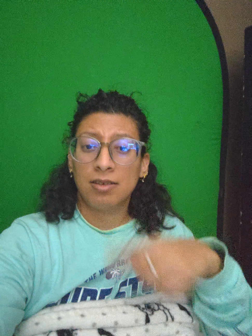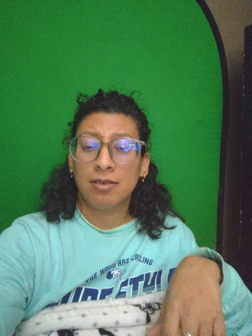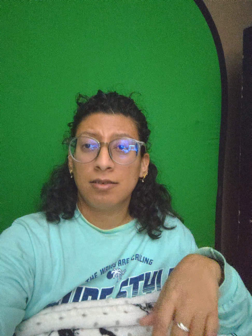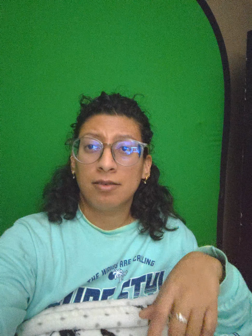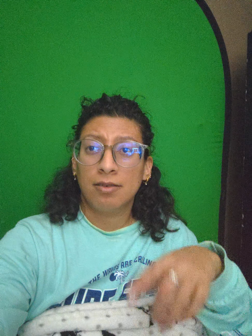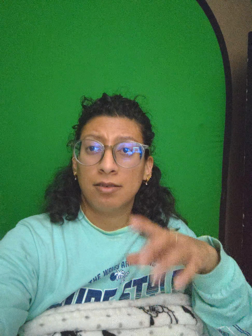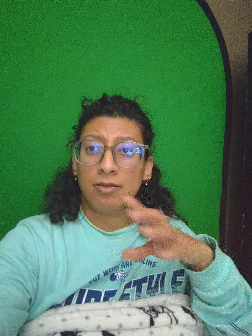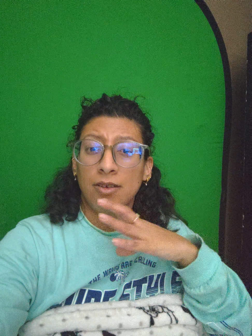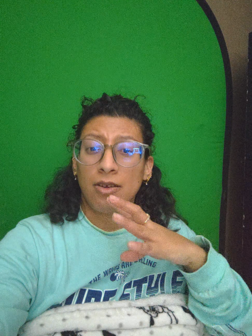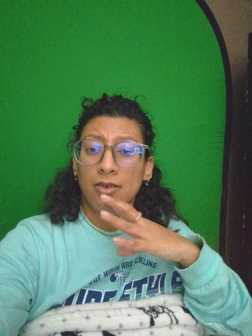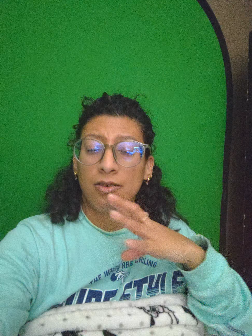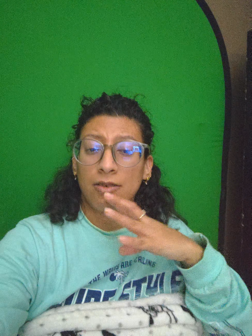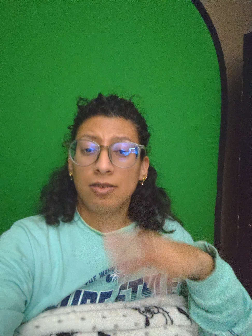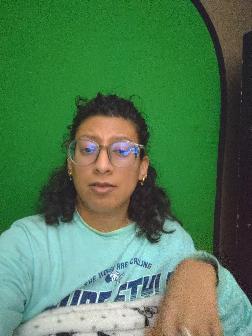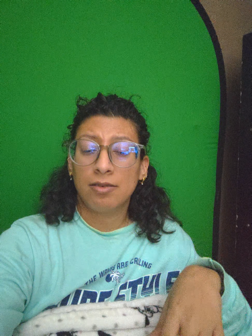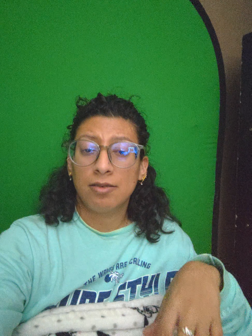talk